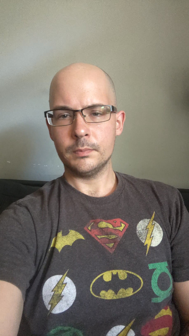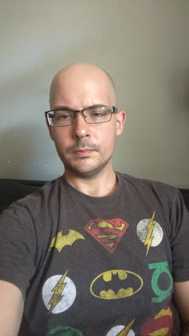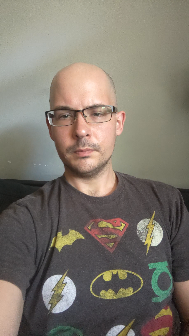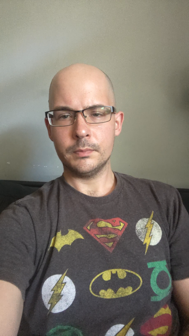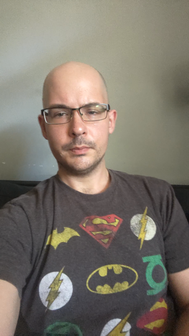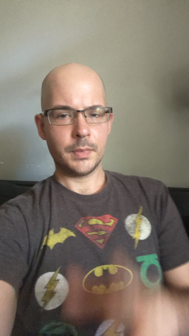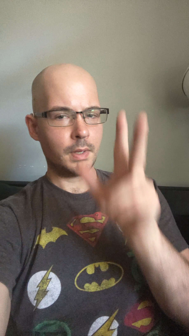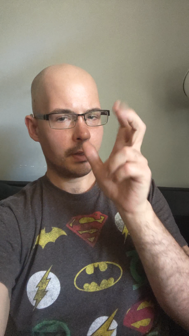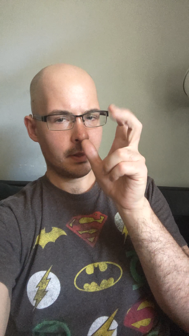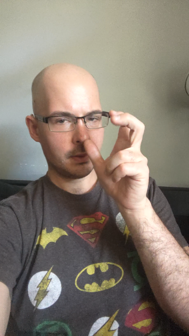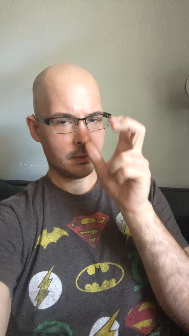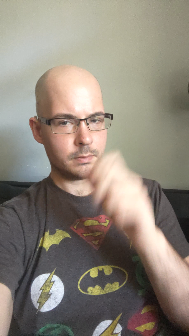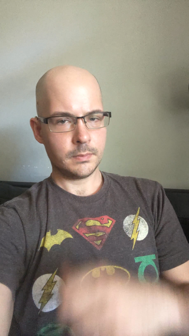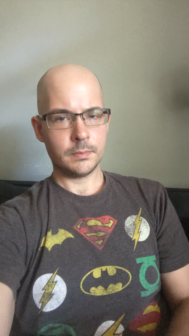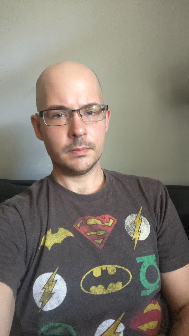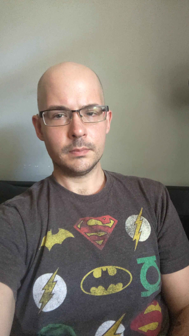ant